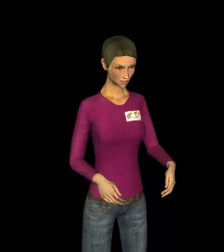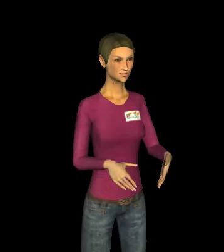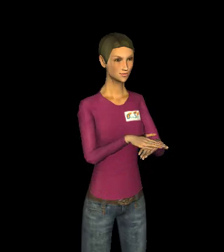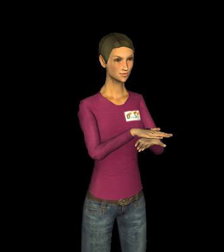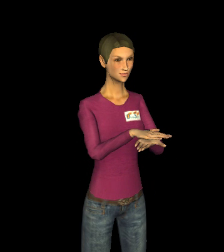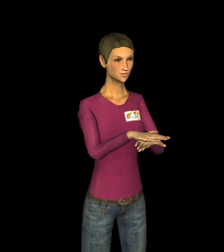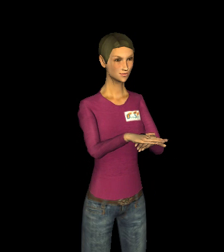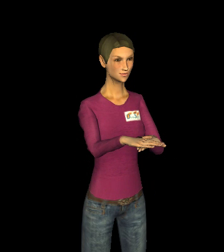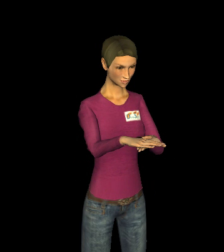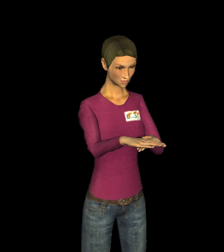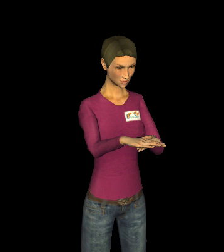ناعم